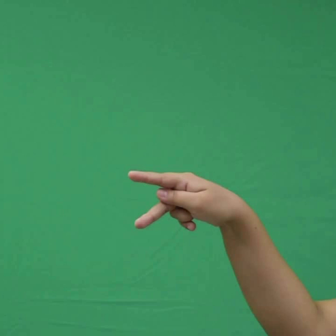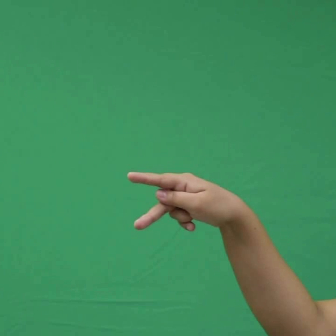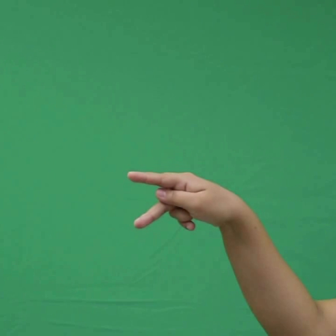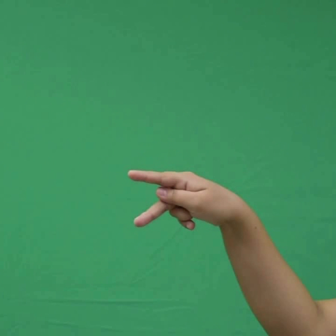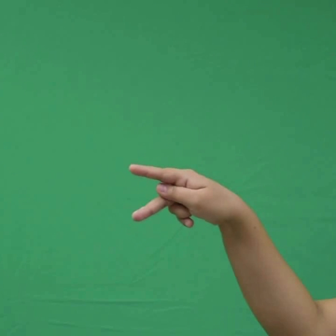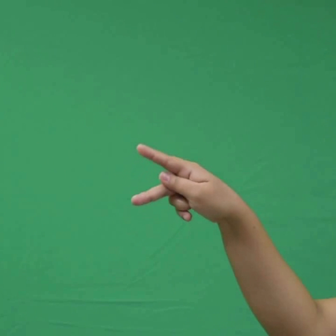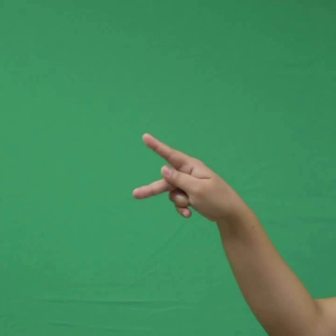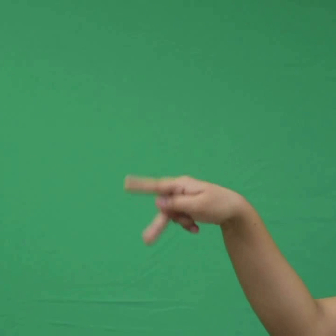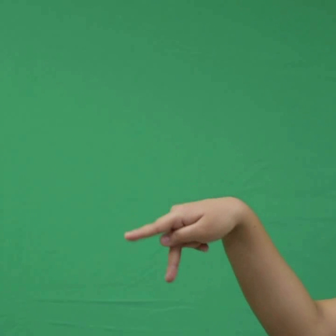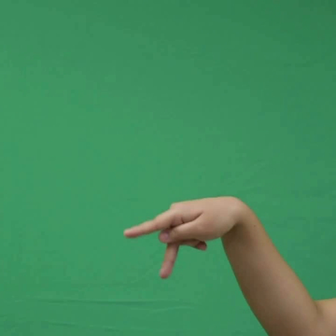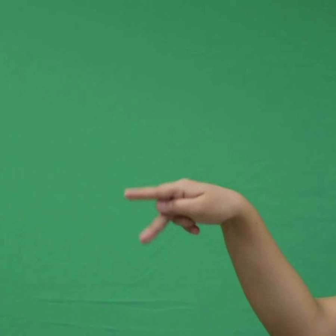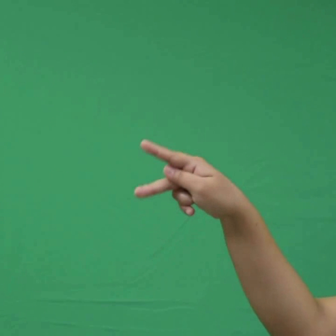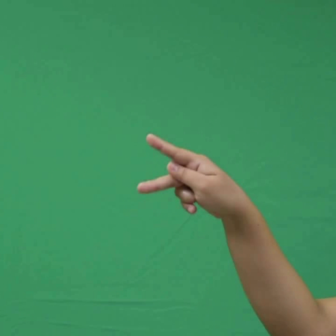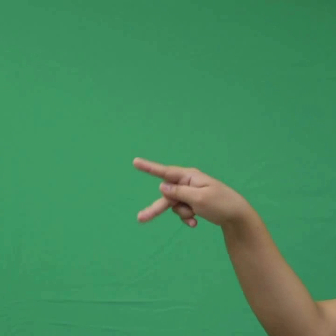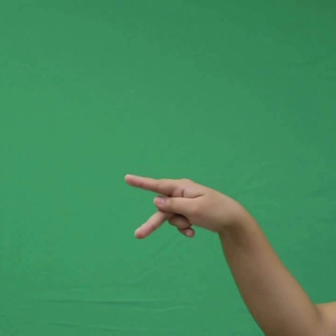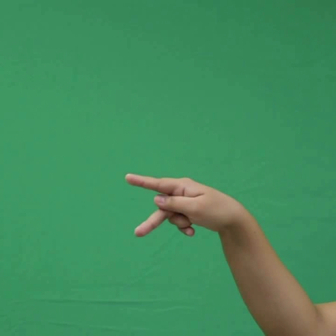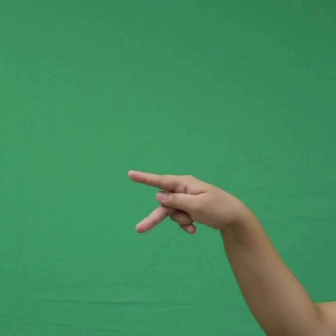K